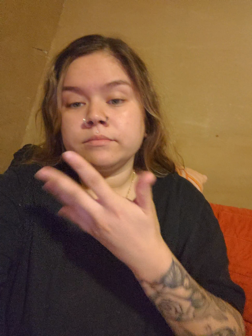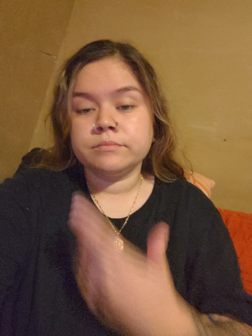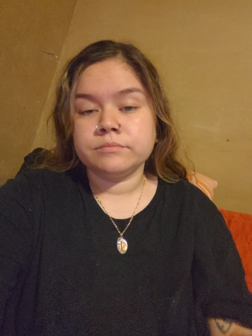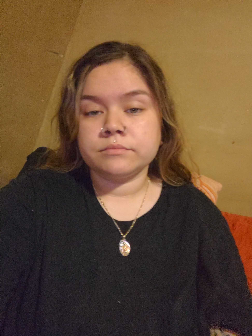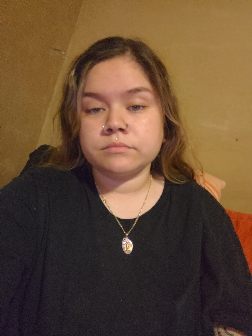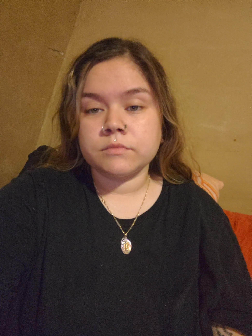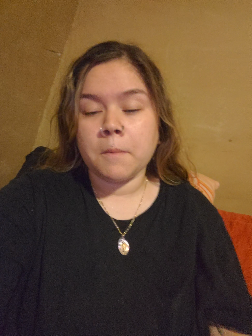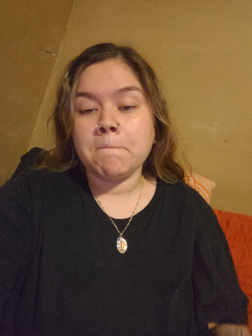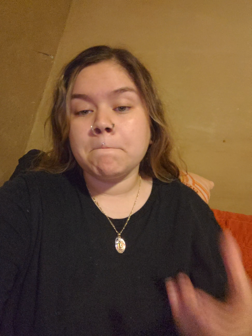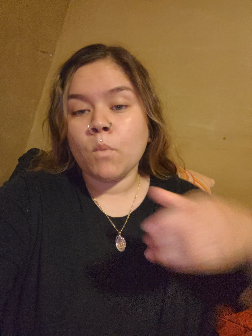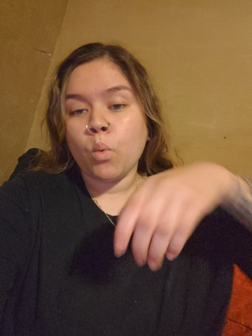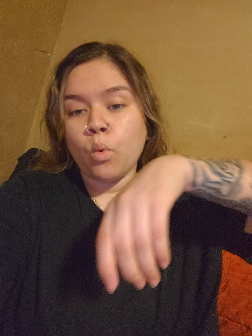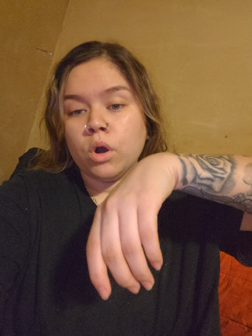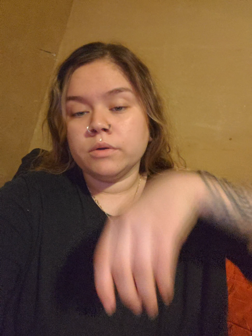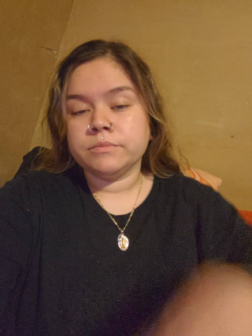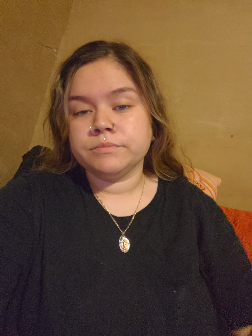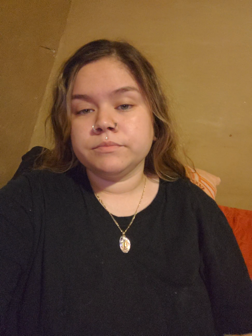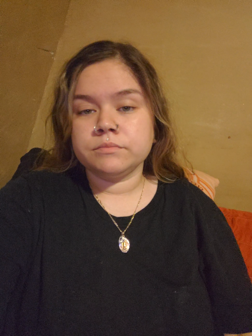pour